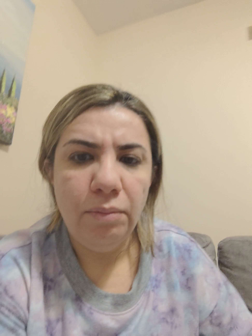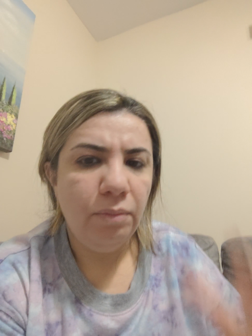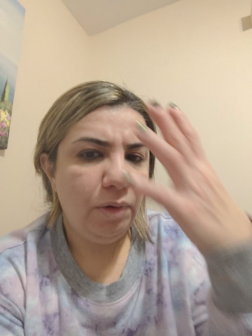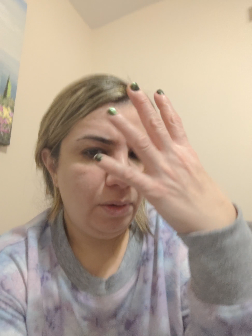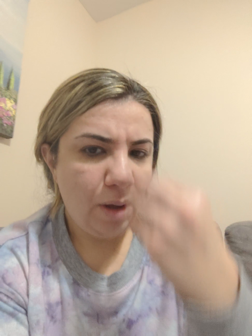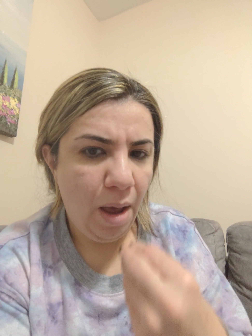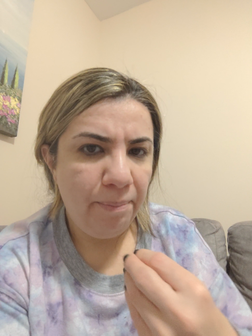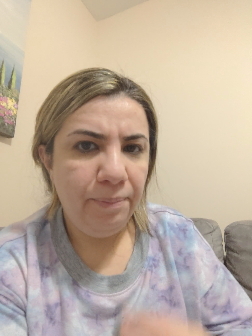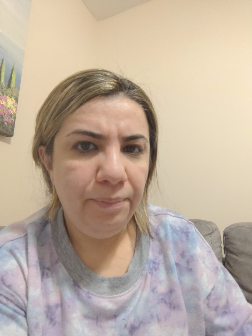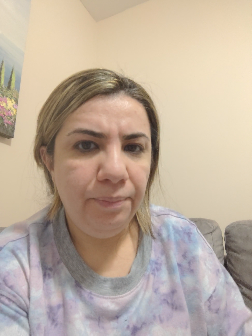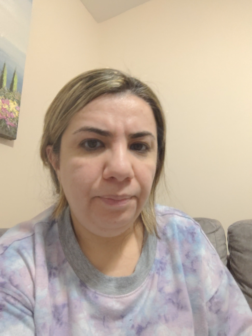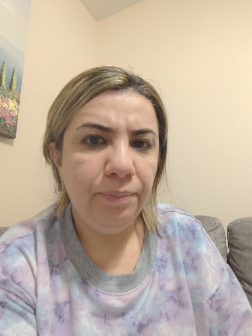sleep